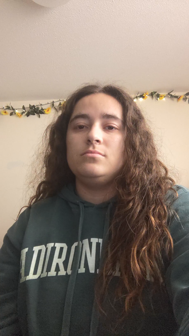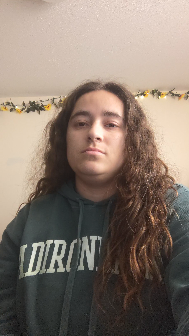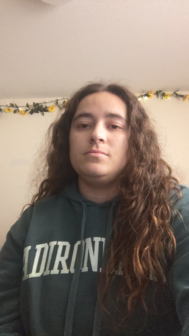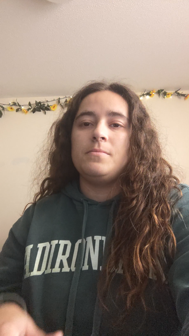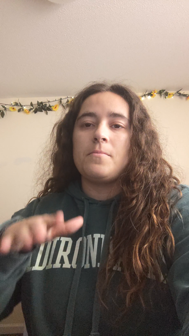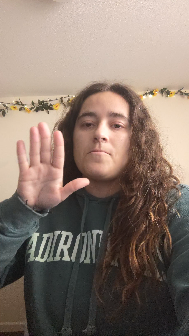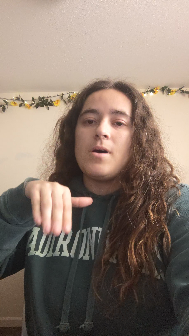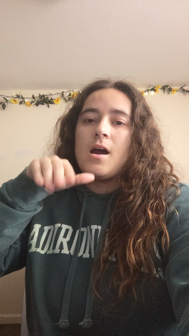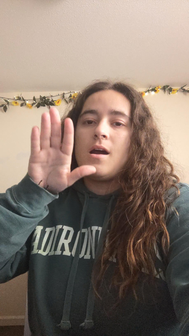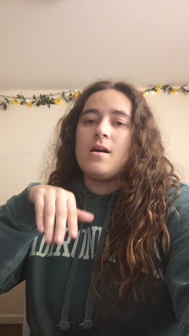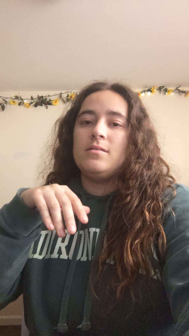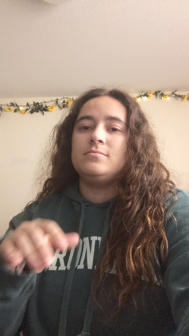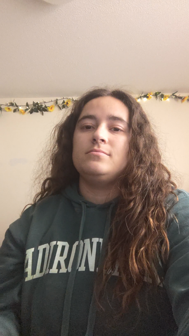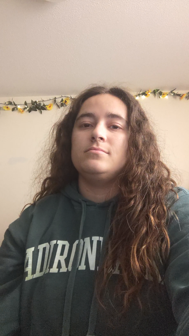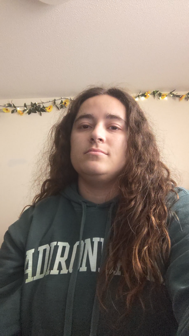paint